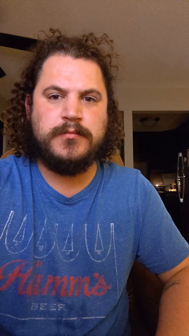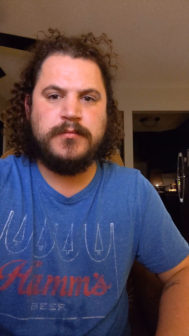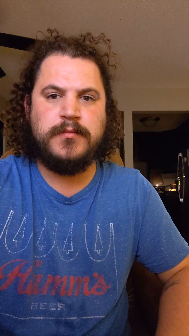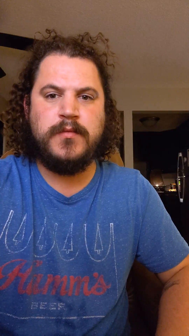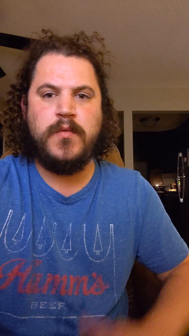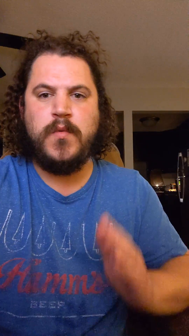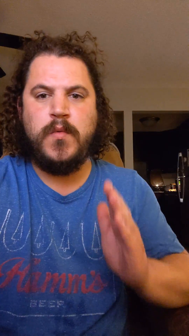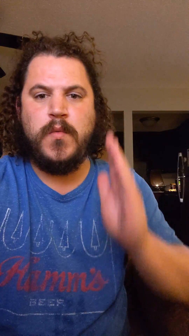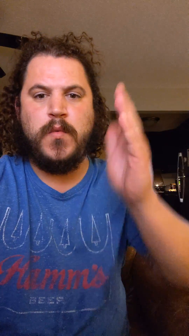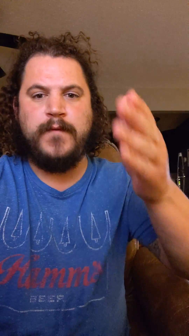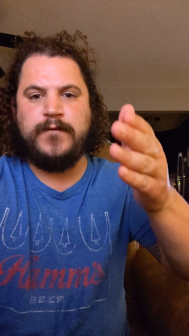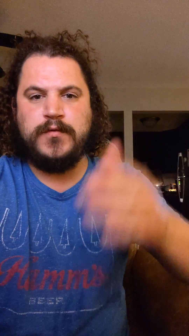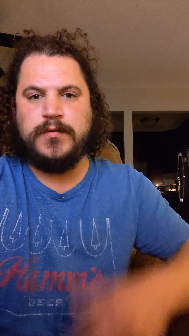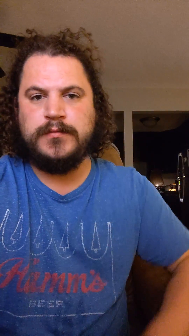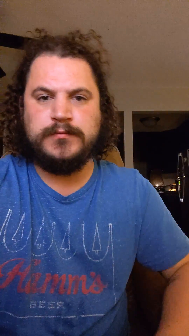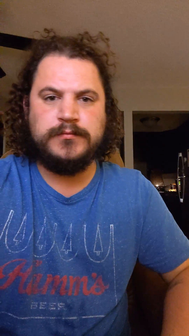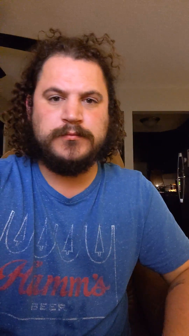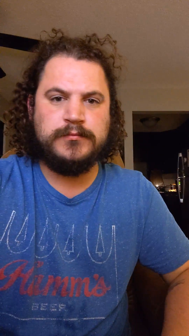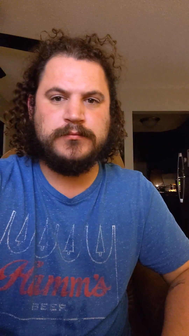over